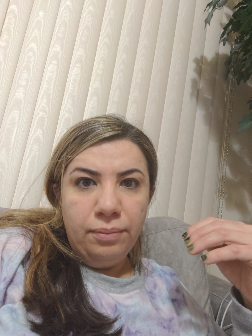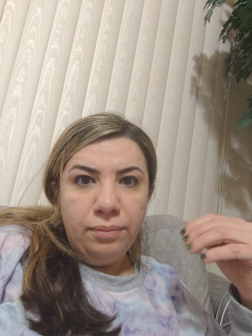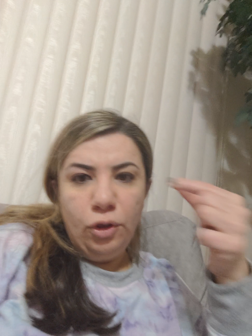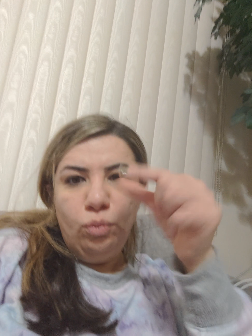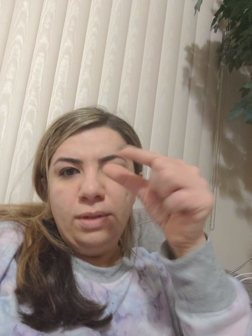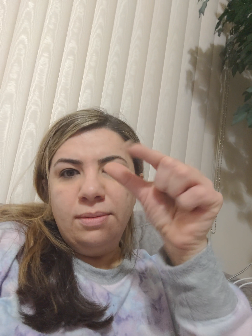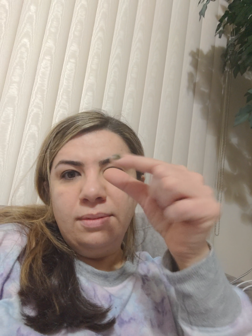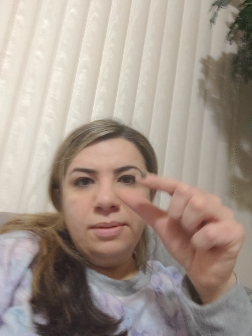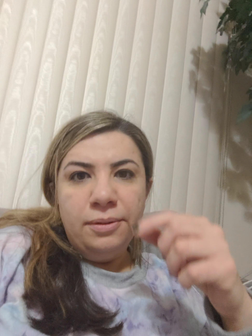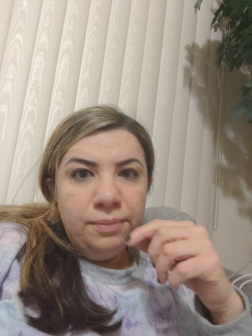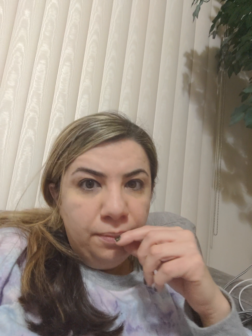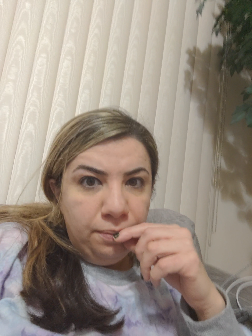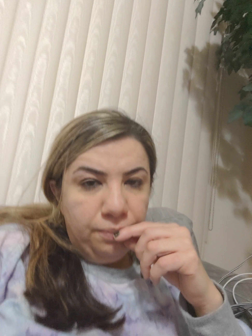green